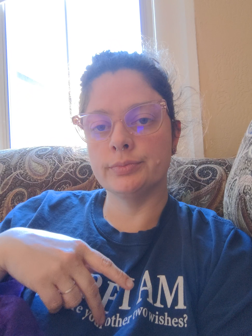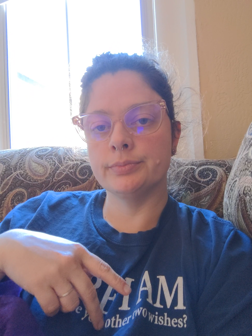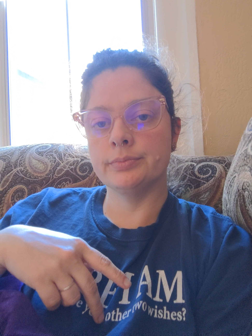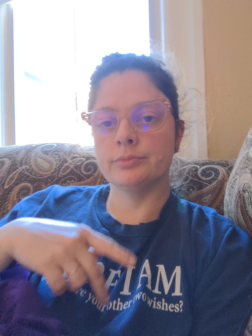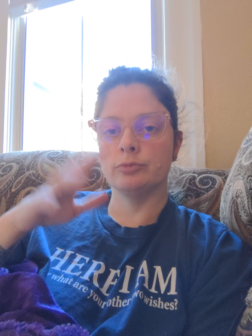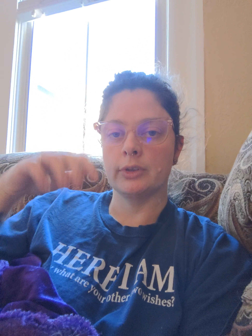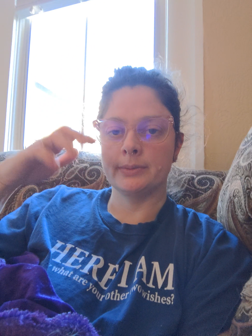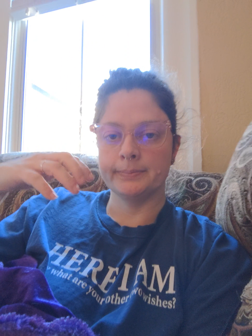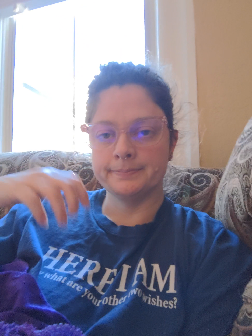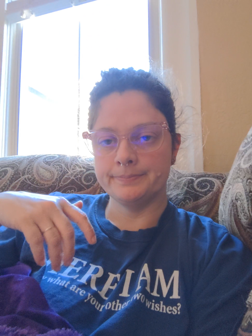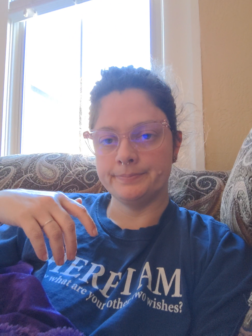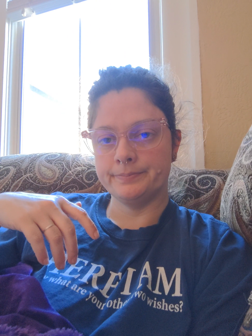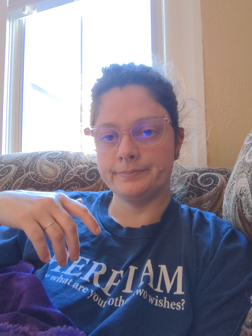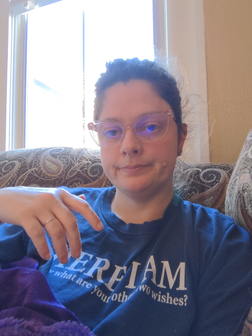rain